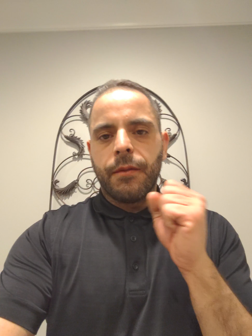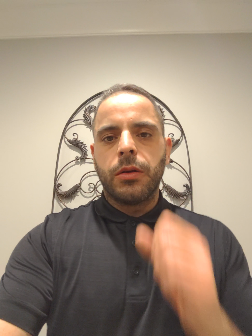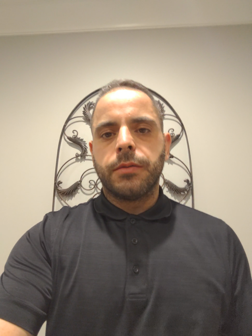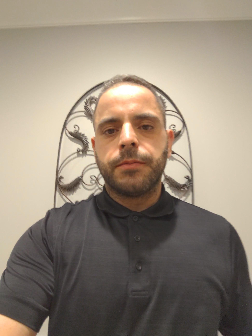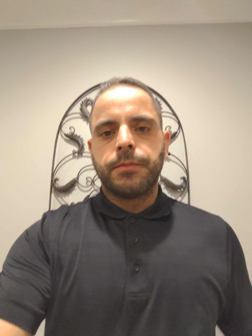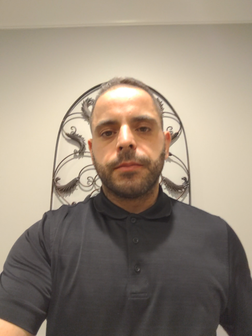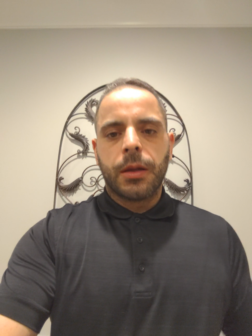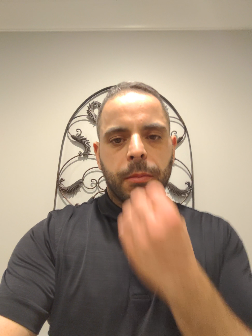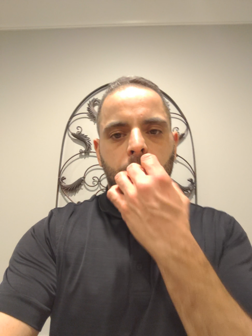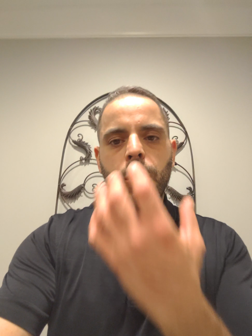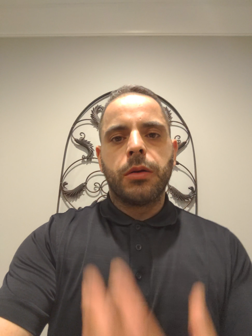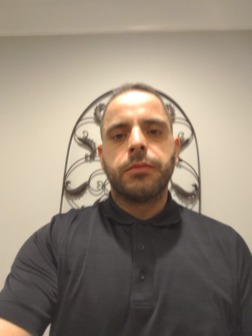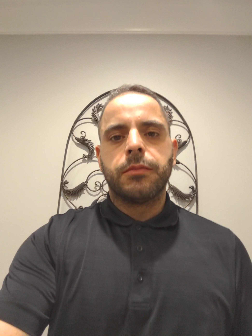blow